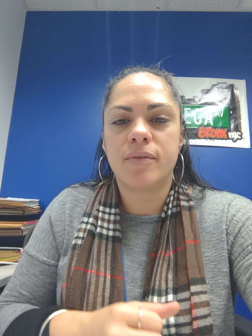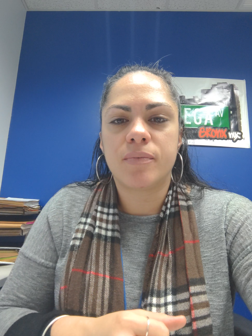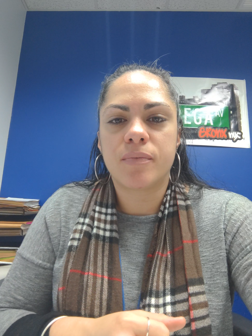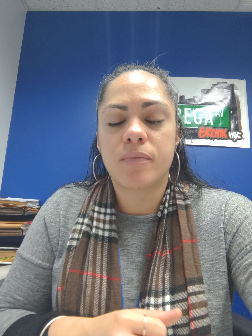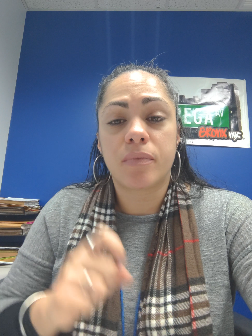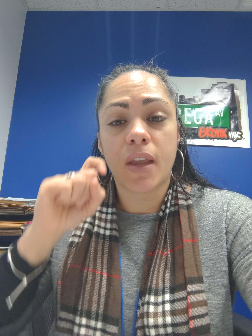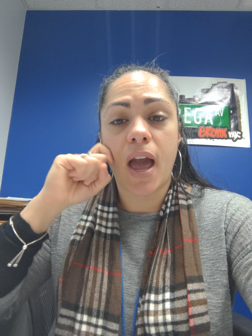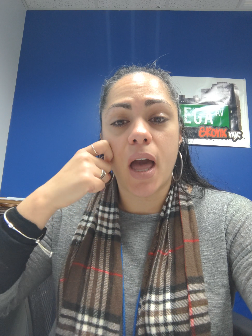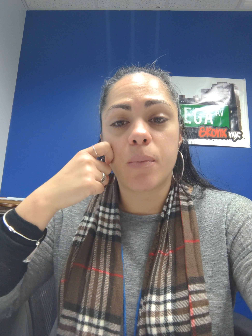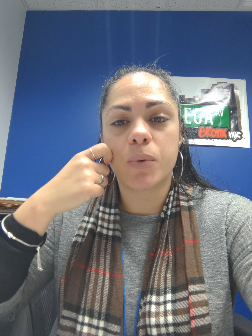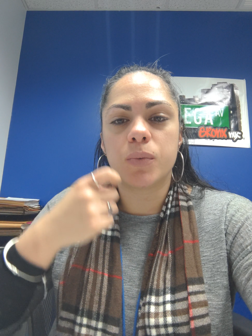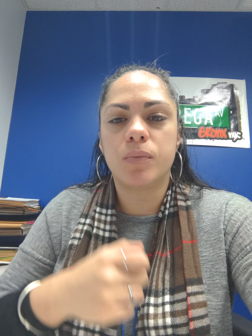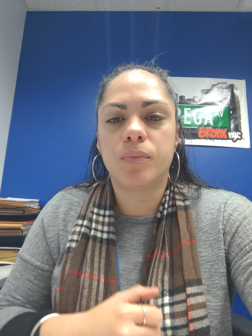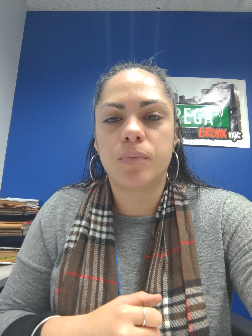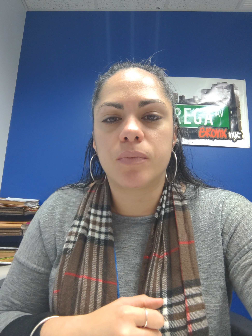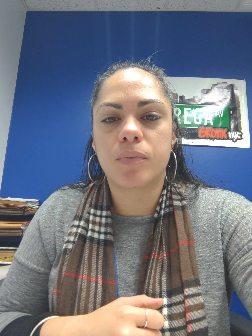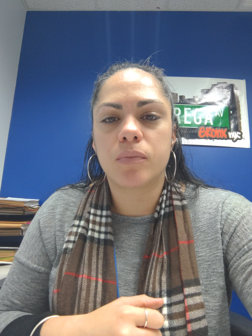apple